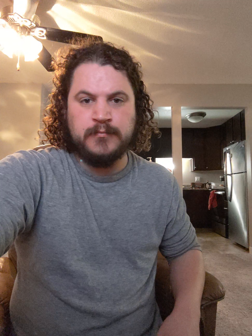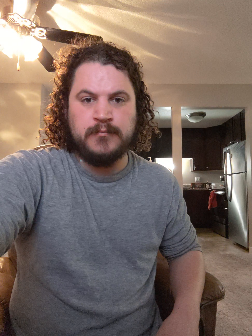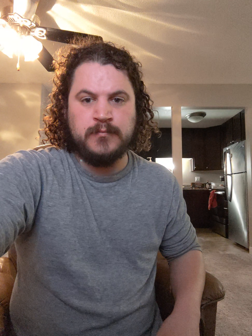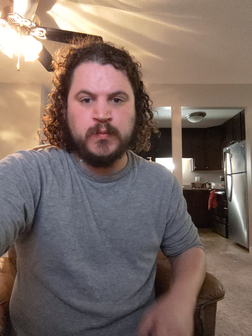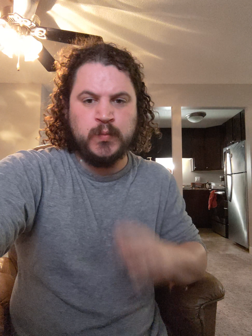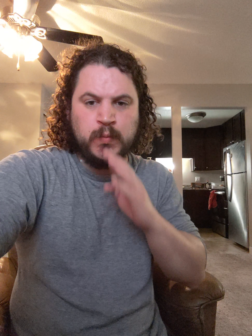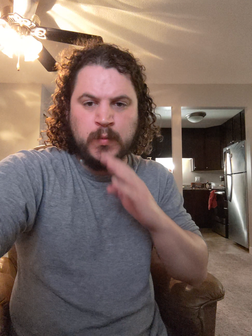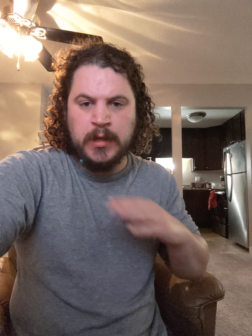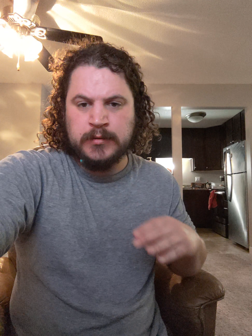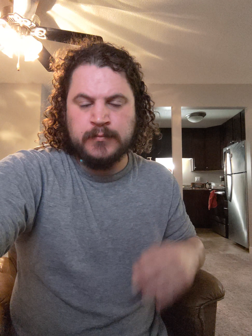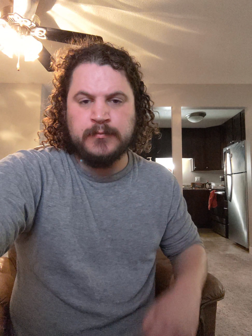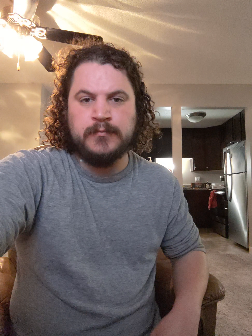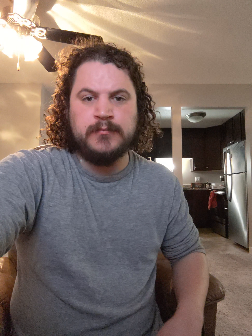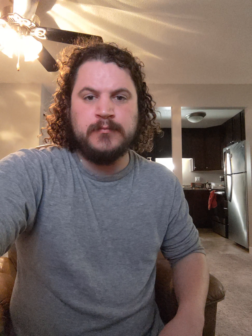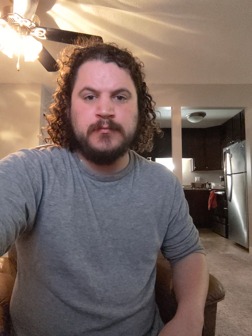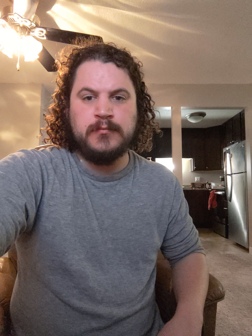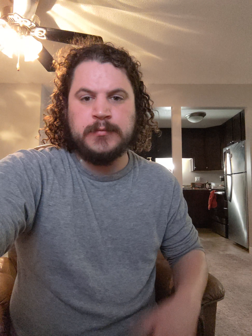quiet